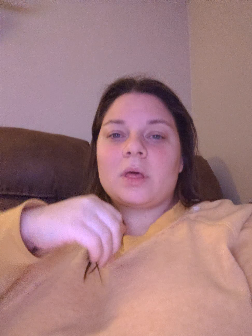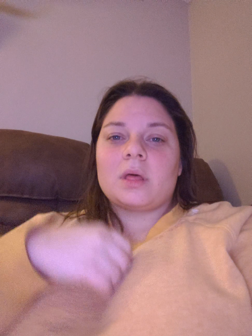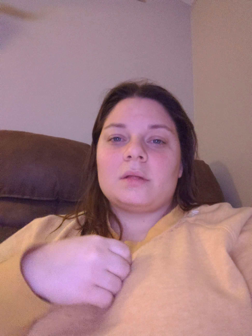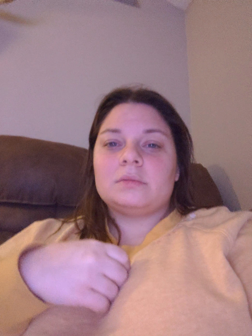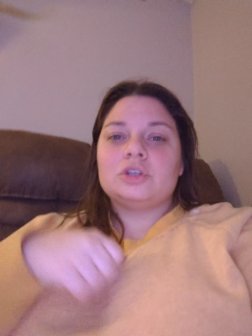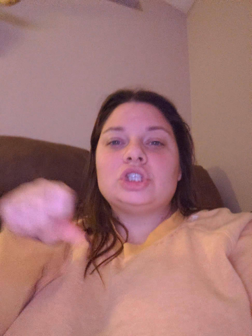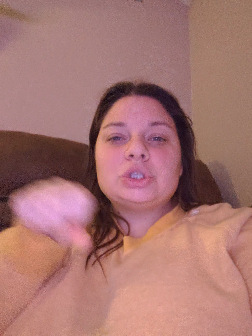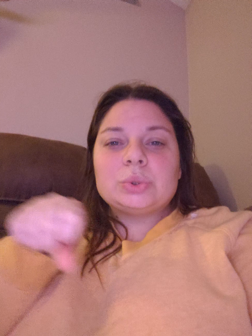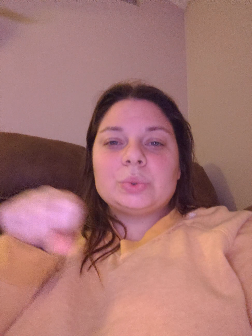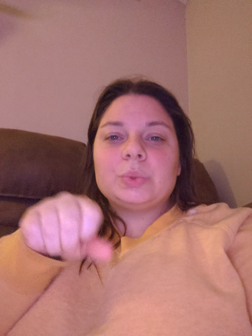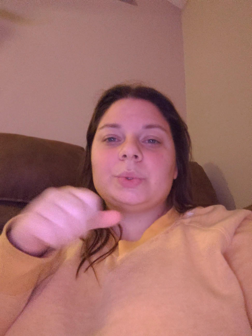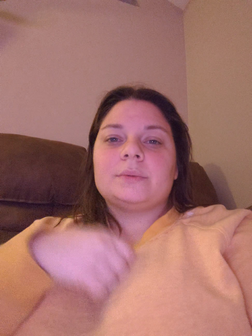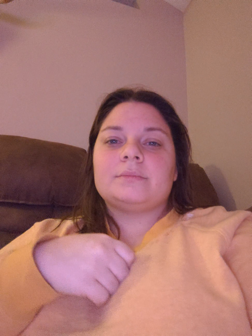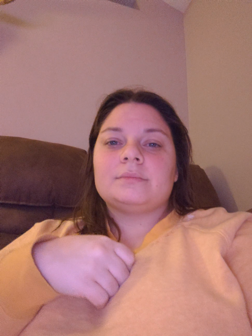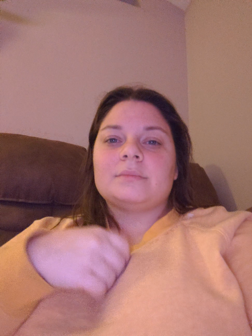shoe